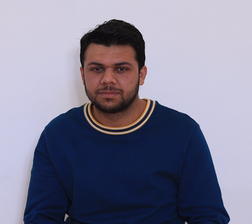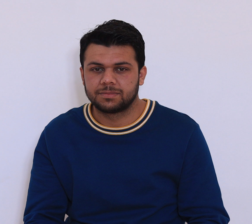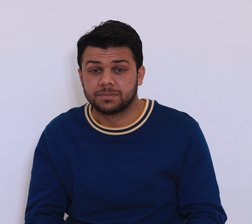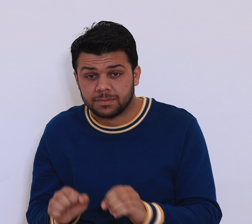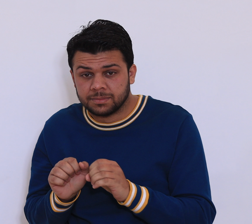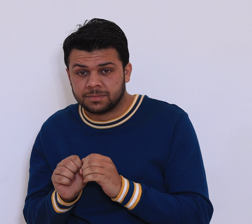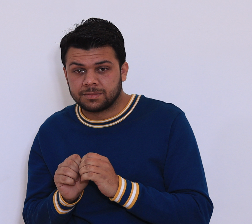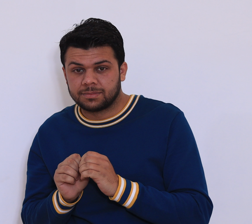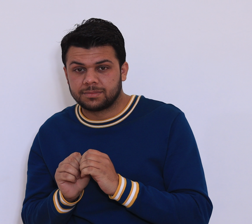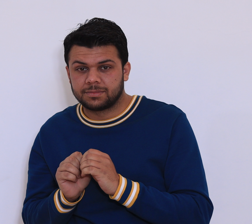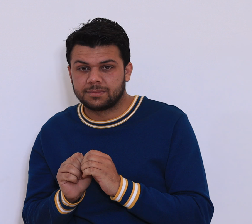scared